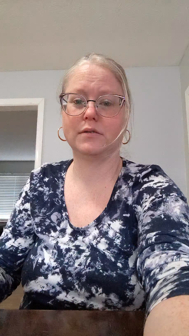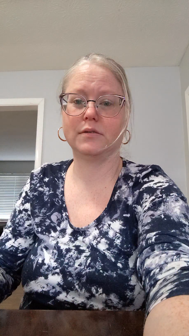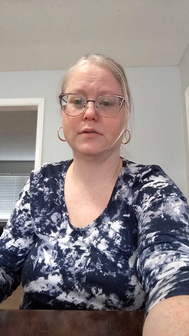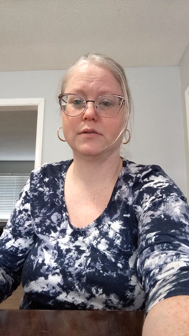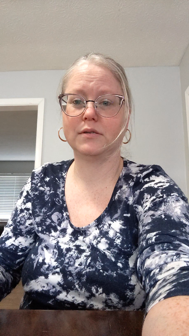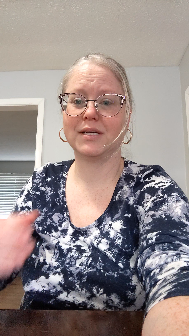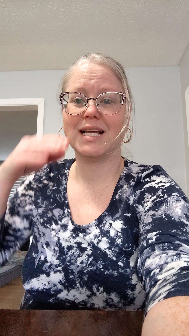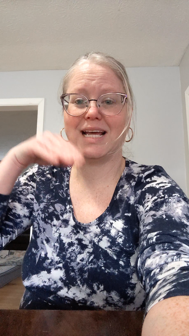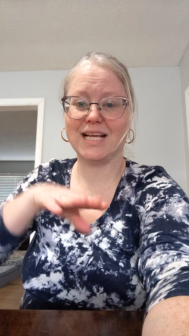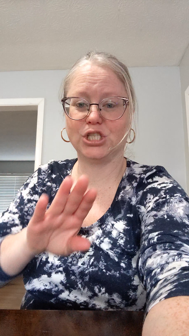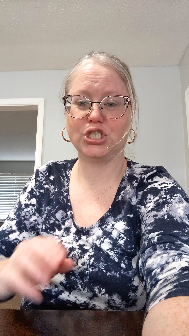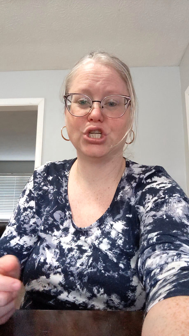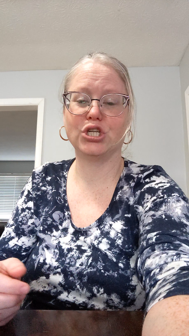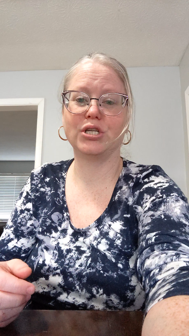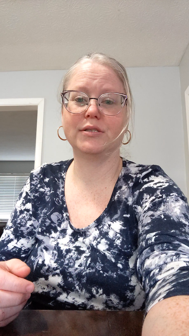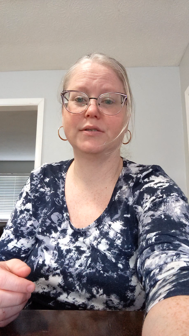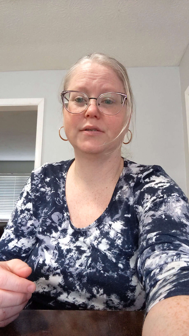enter